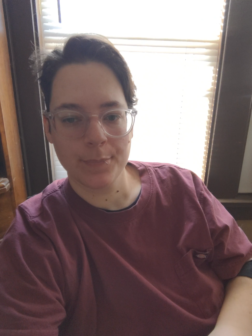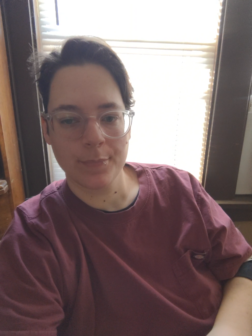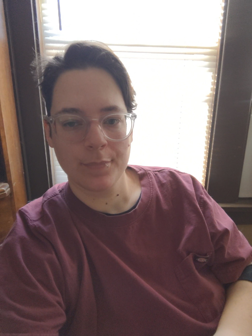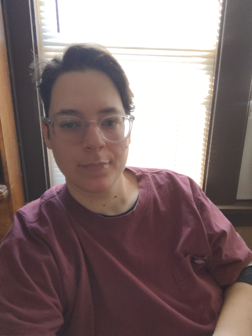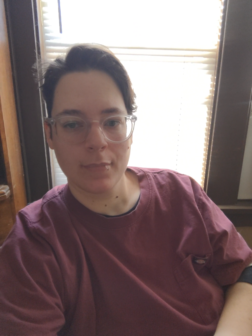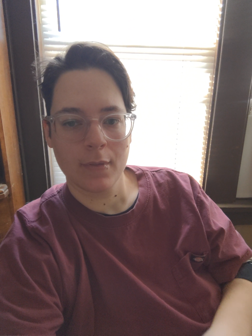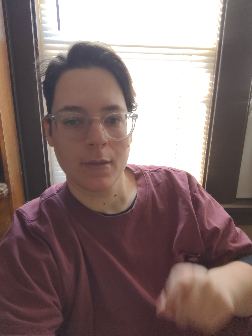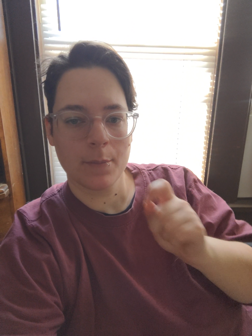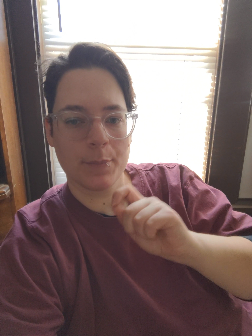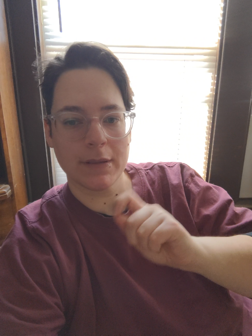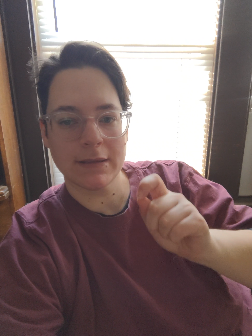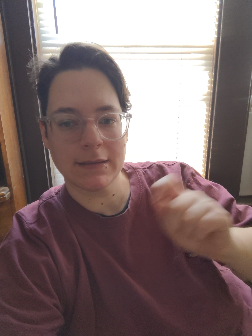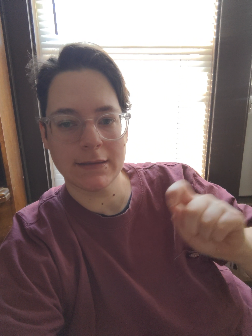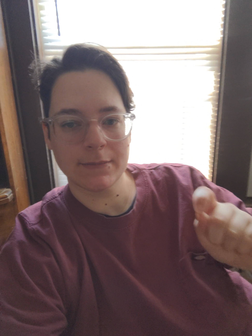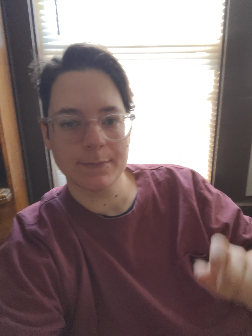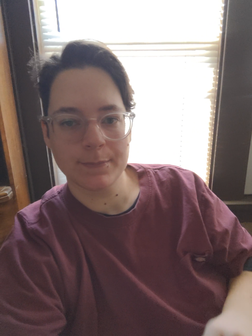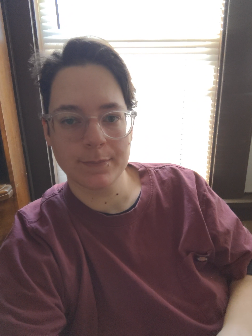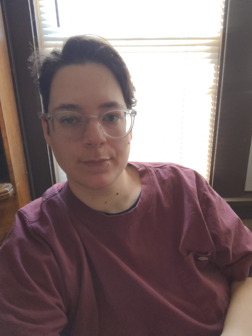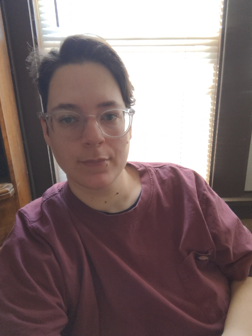pen